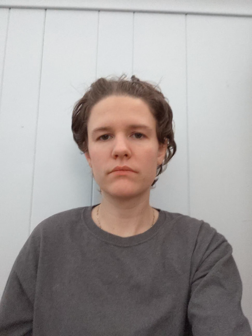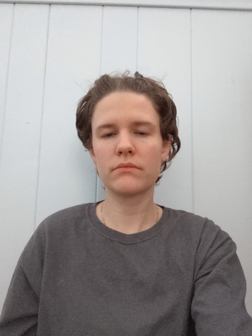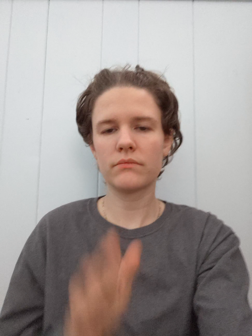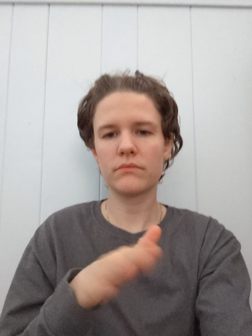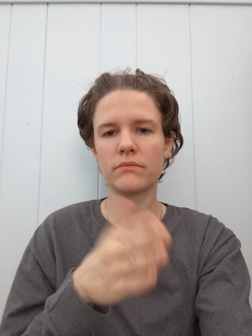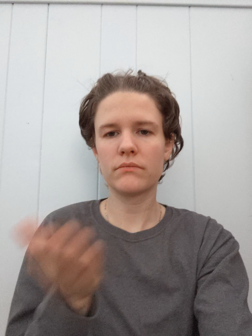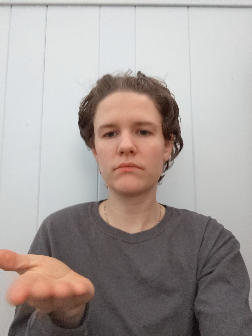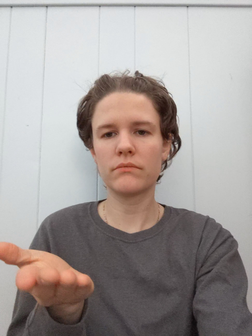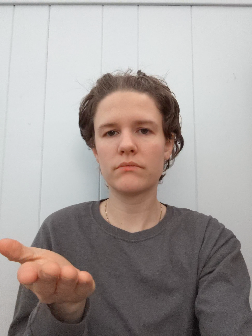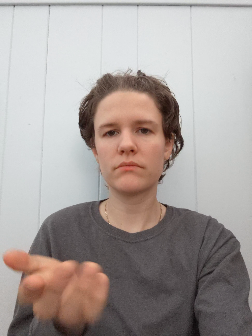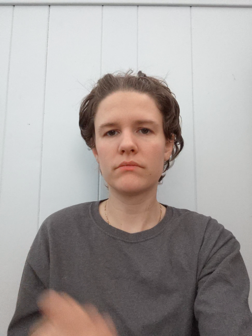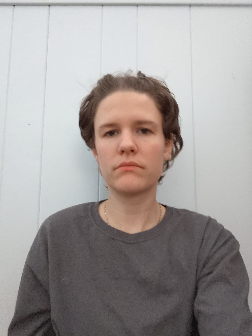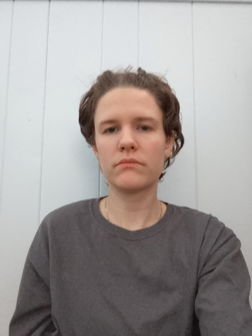book